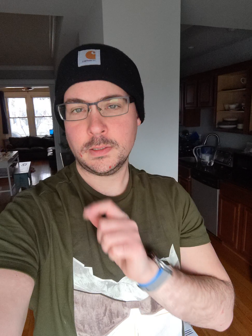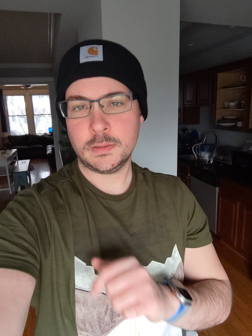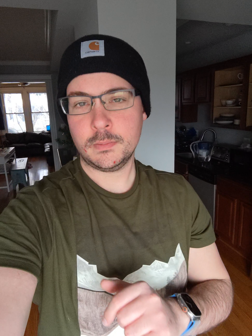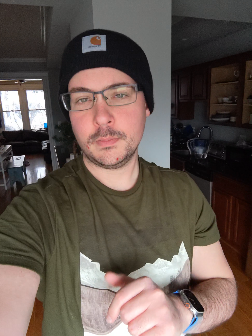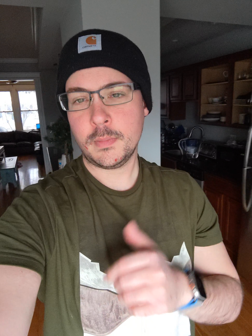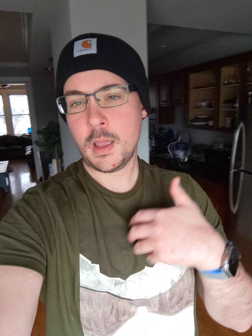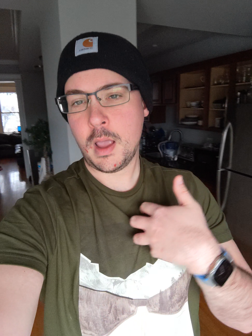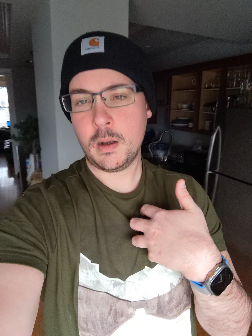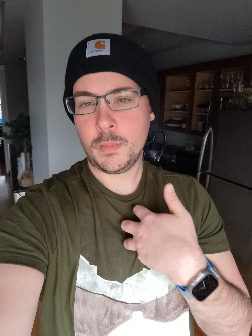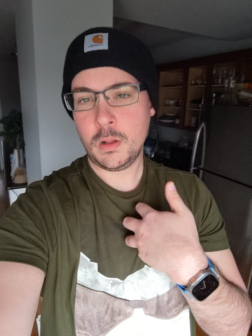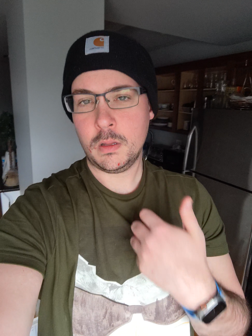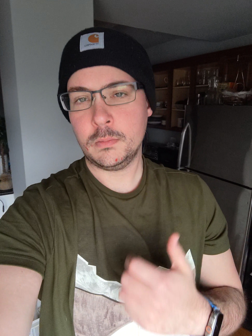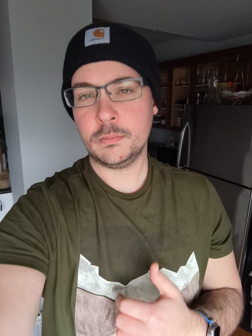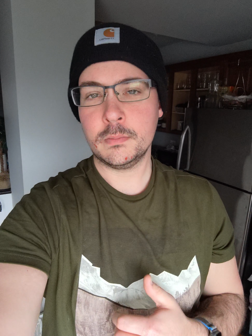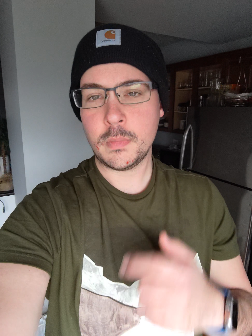animal